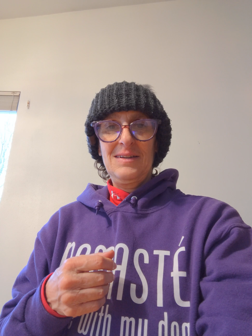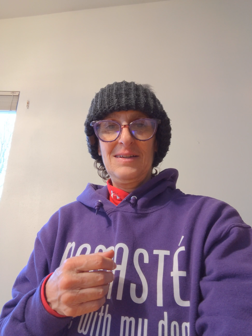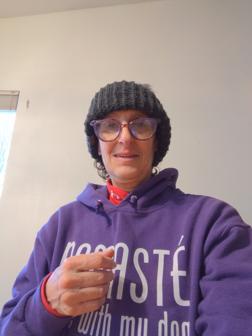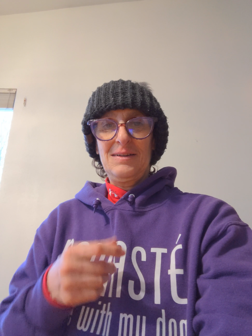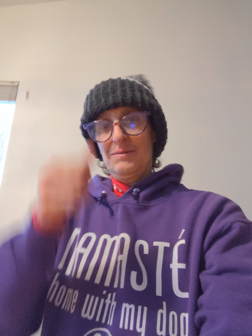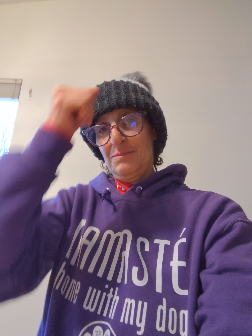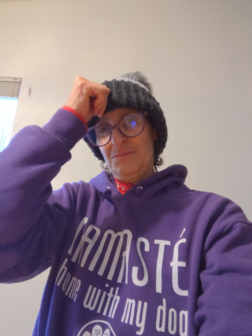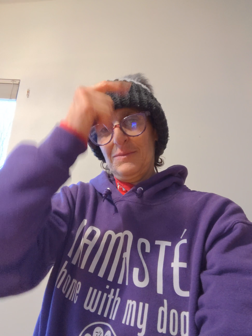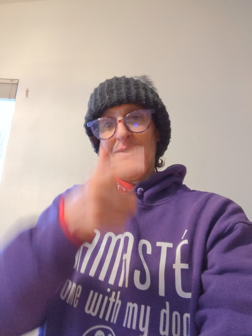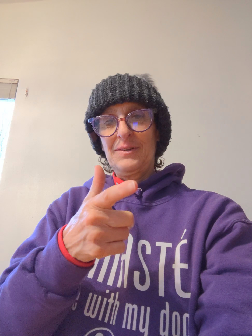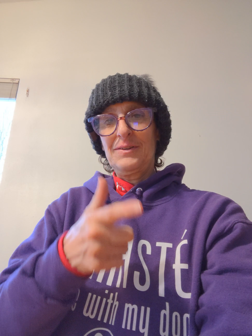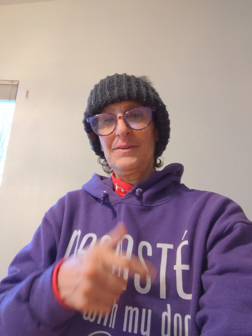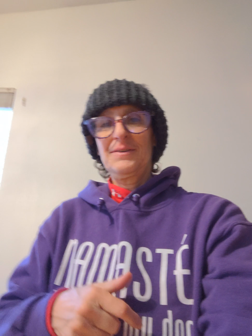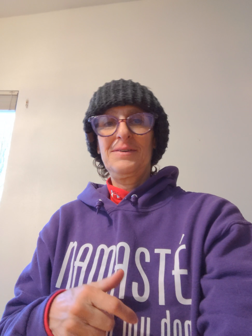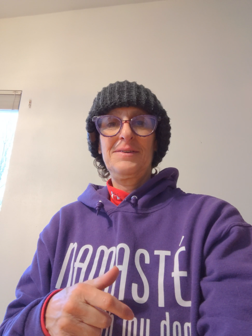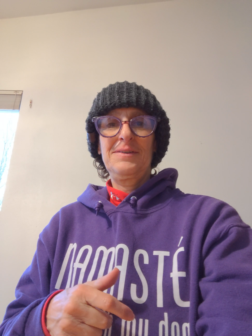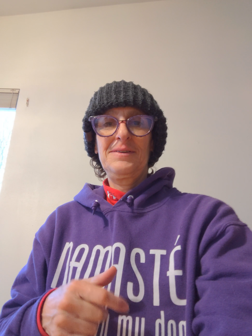brother